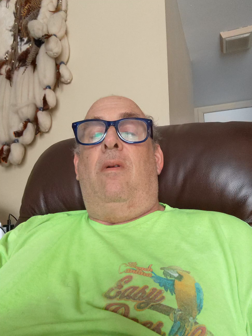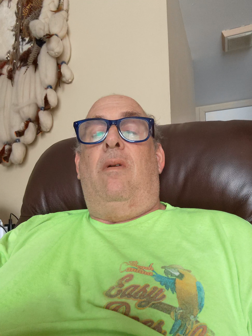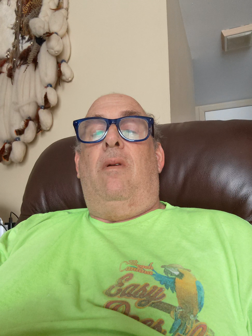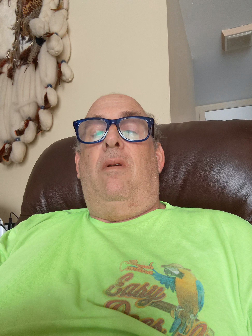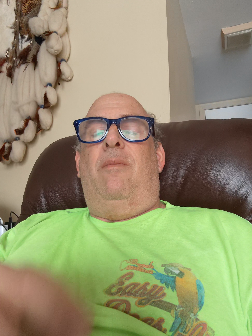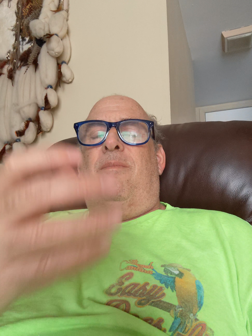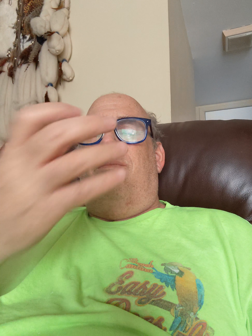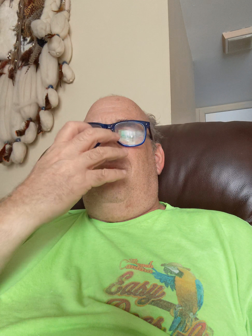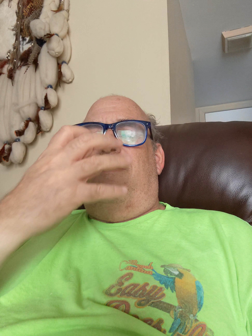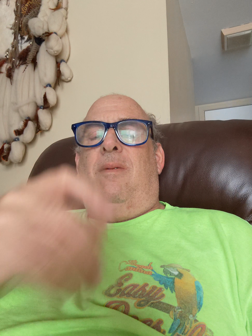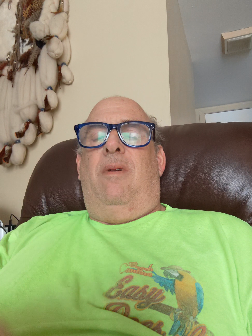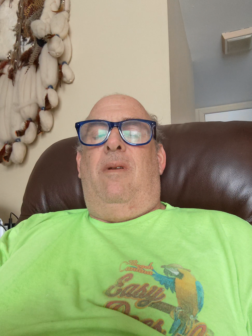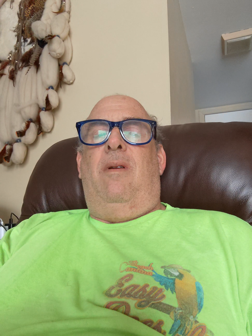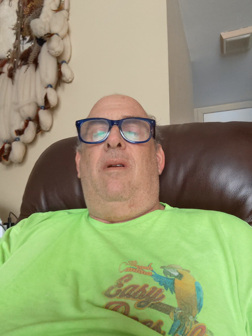mad